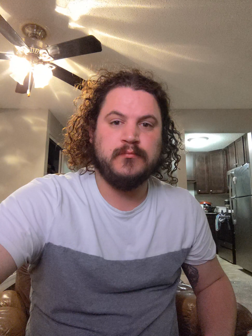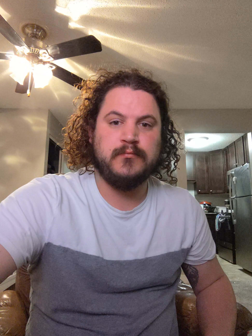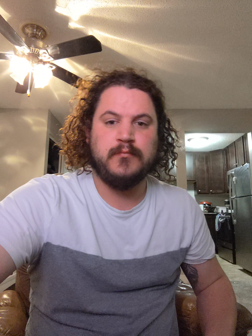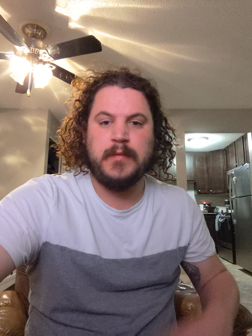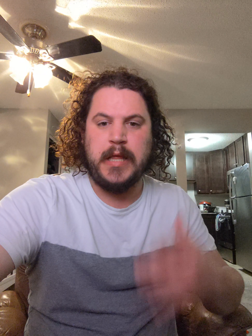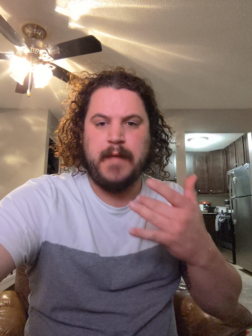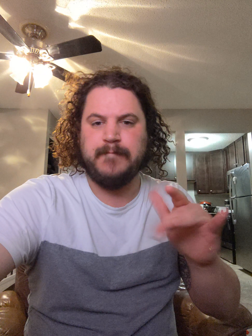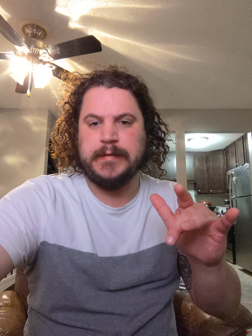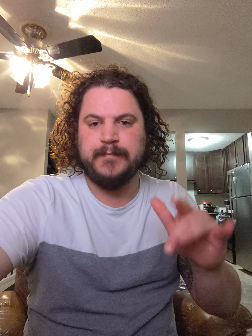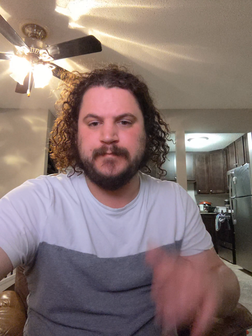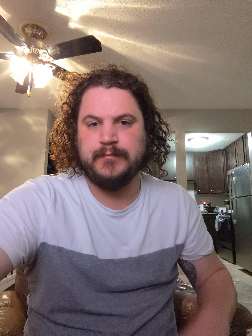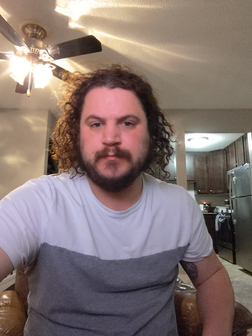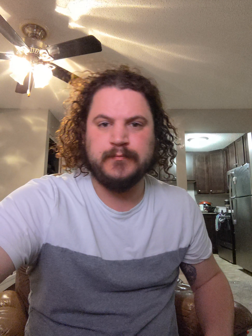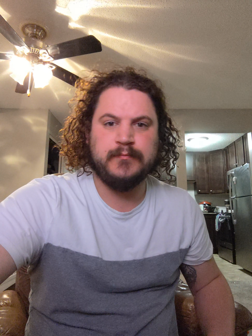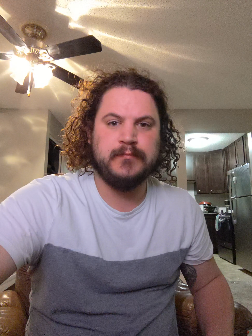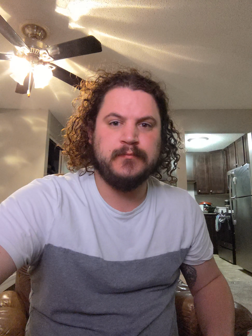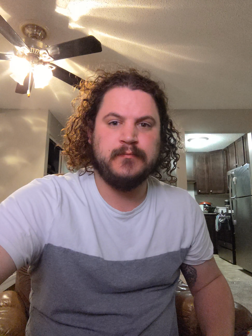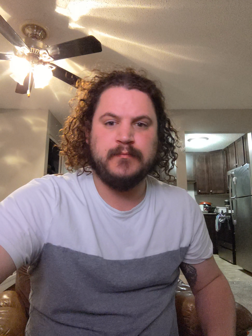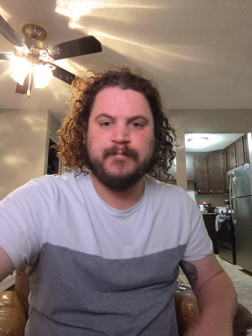empty